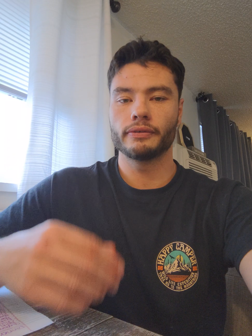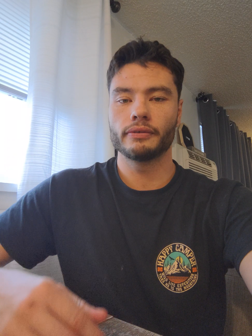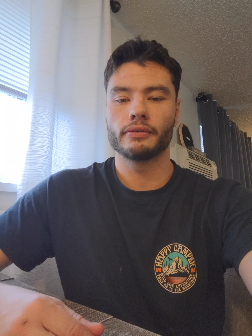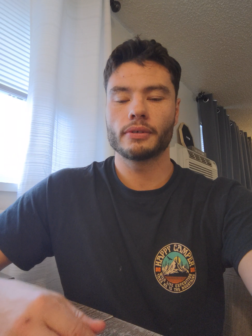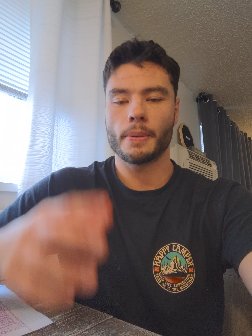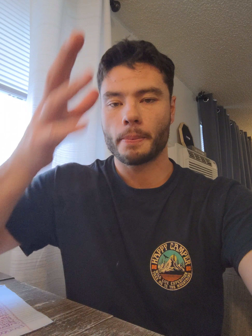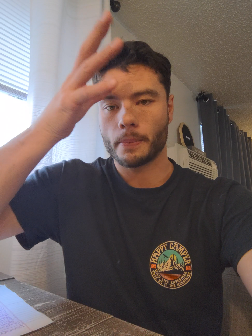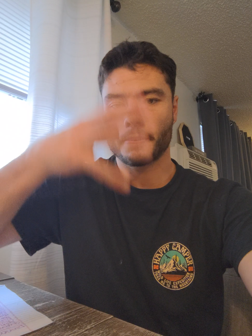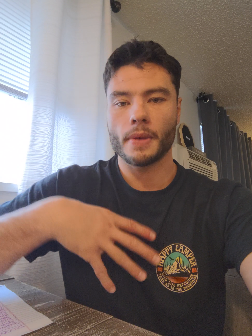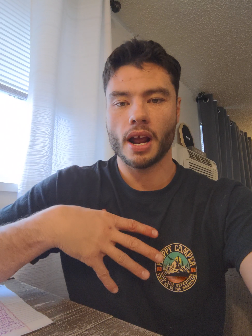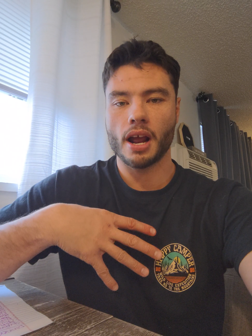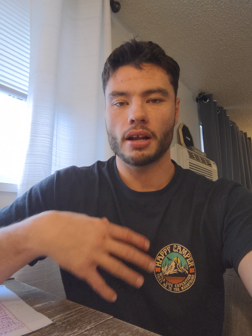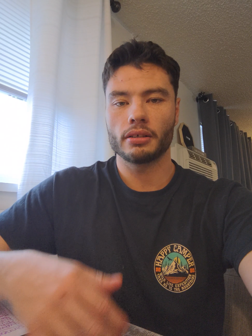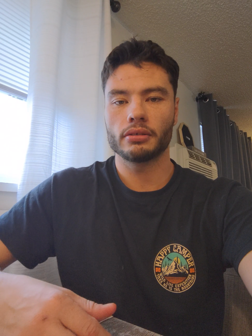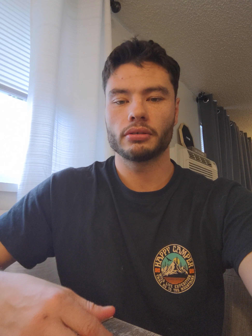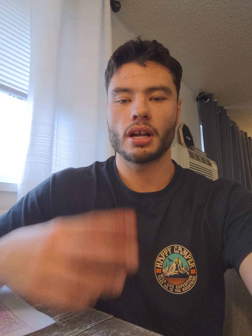man